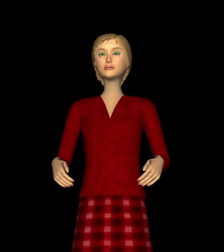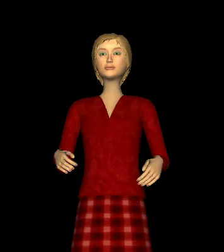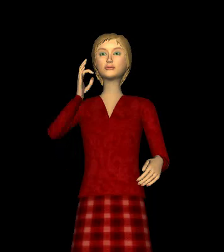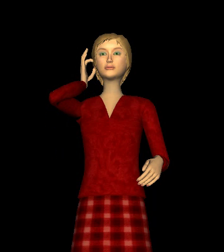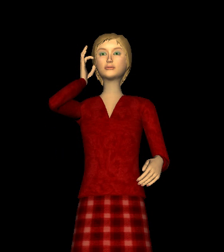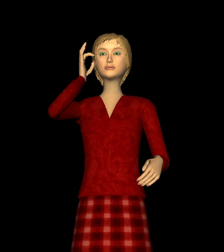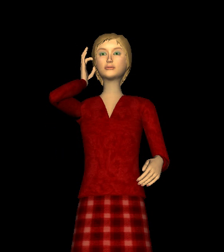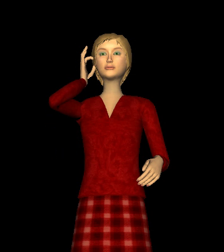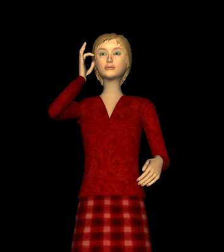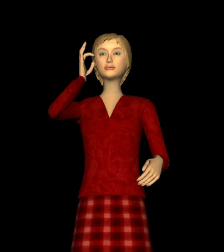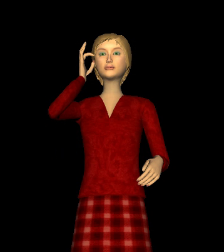أذن